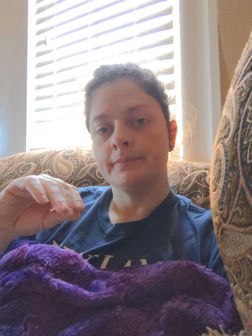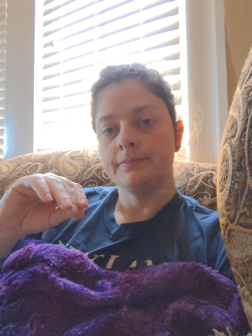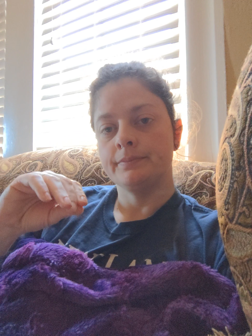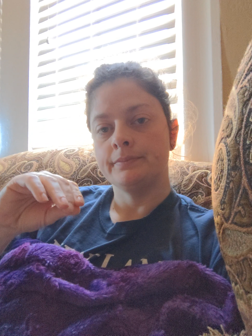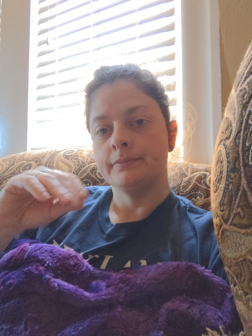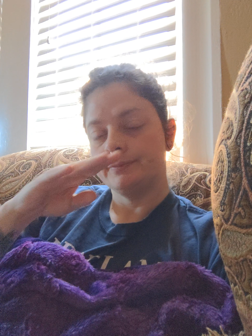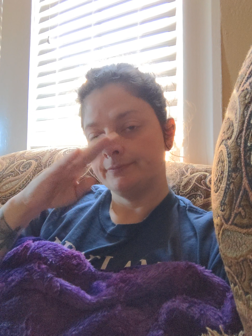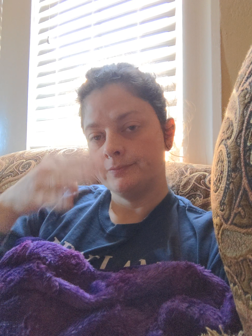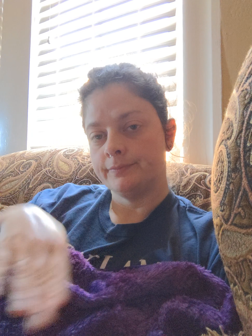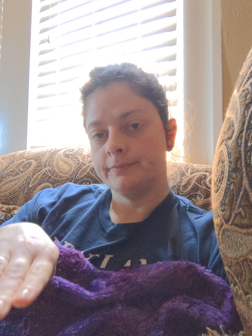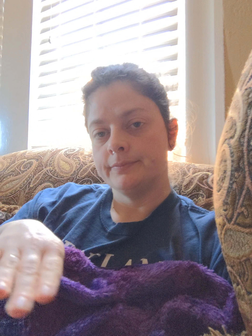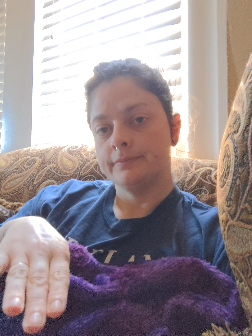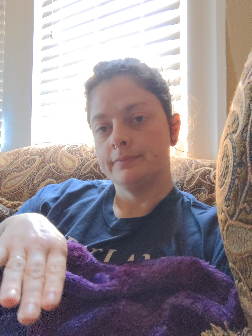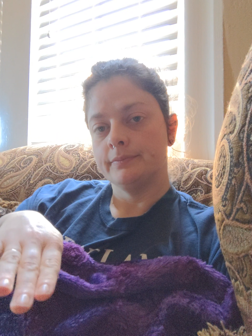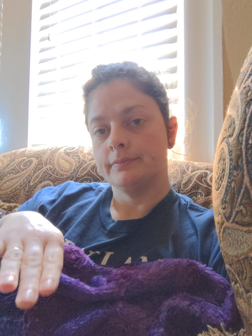elephant